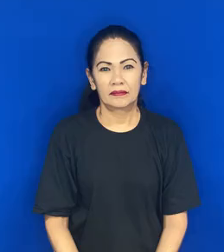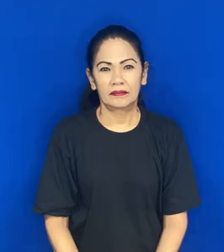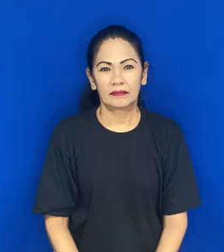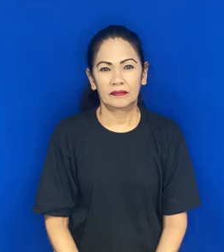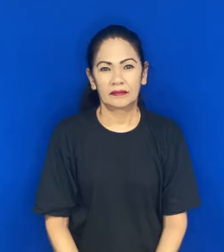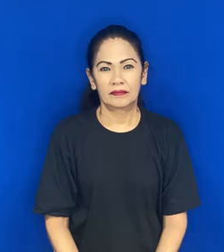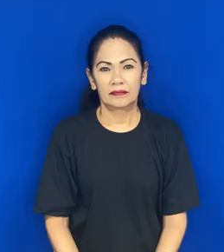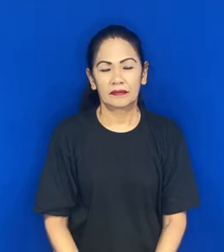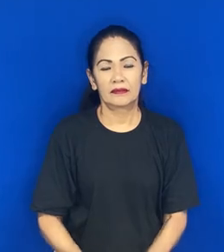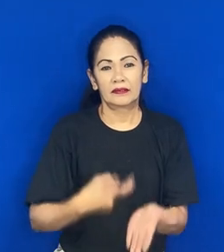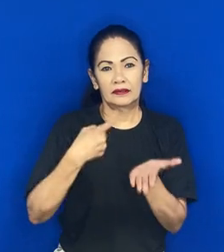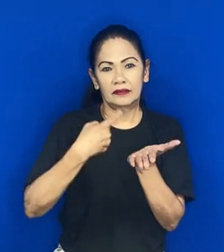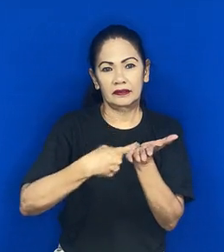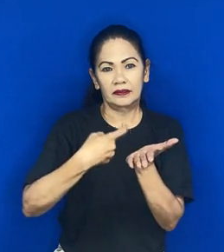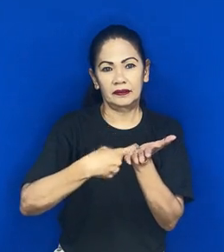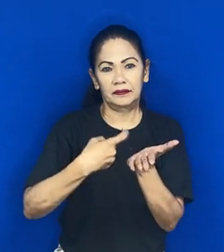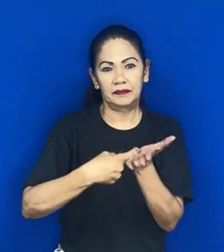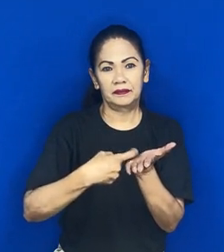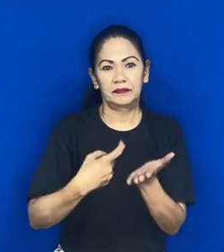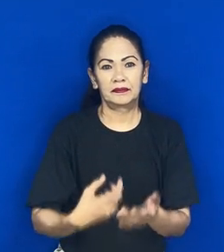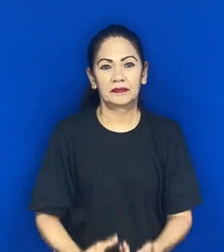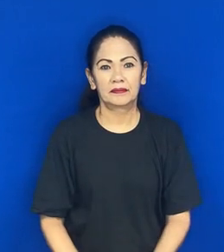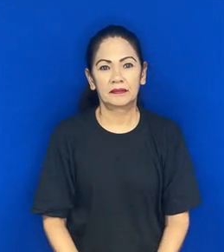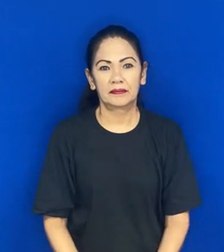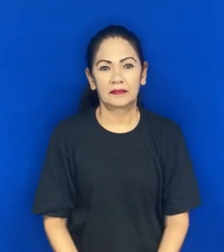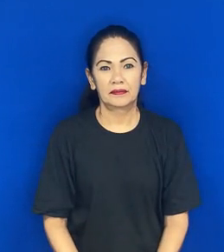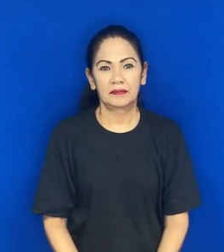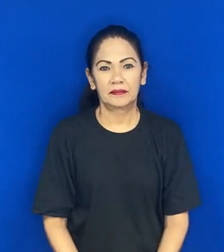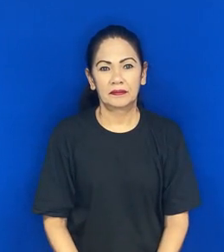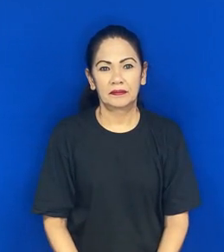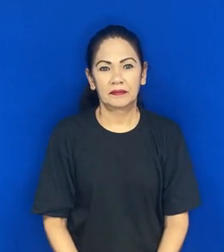shrimp